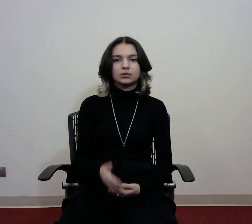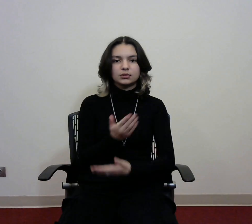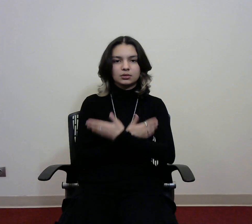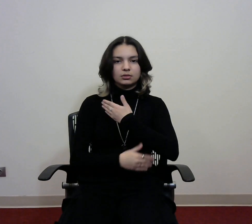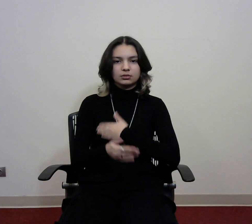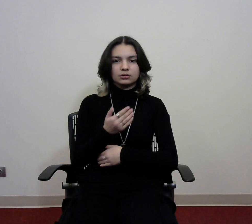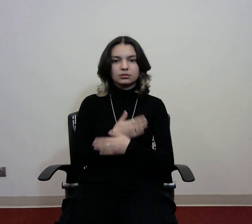əlil